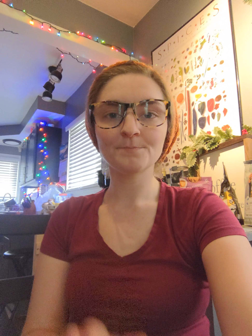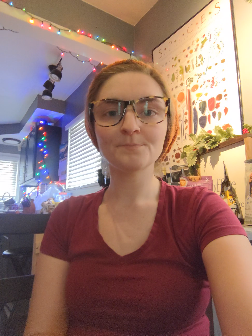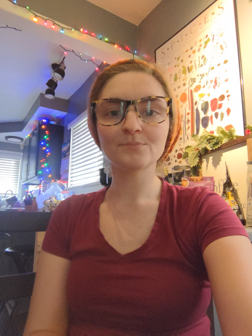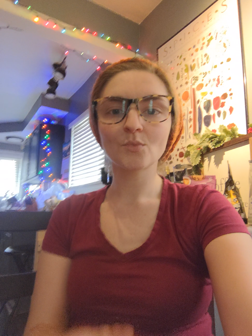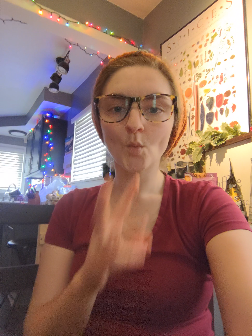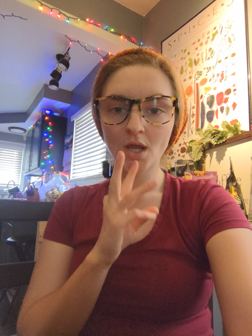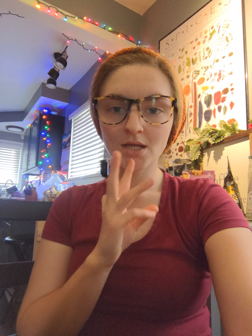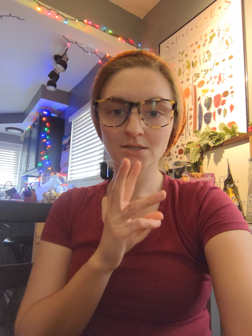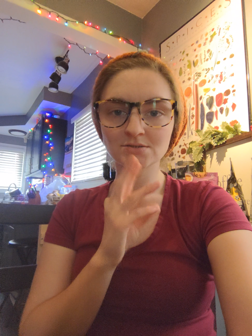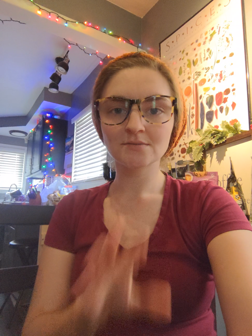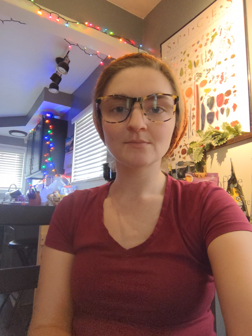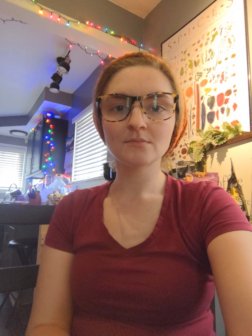water